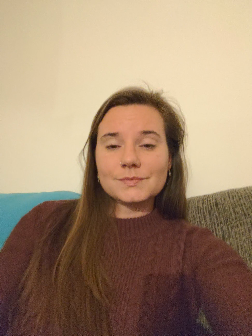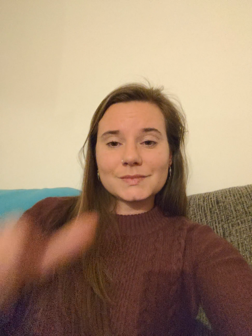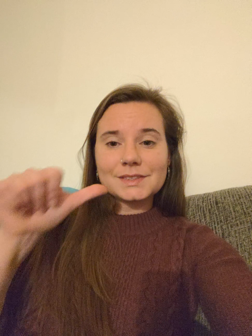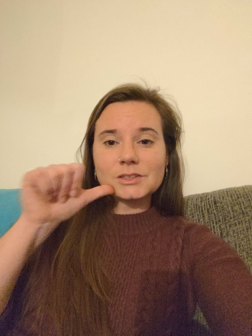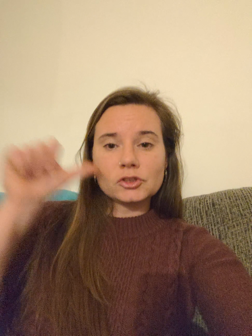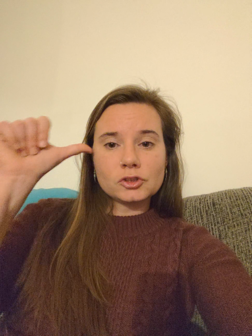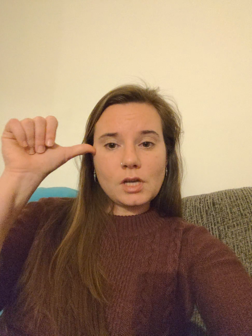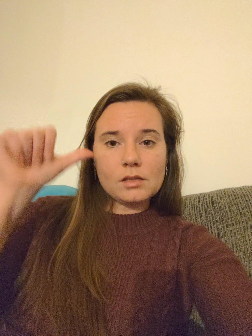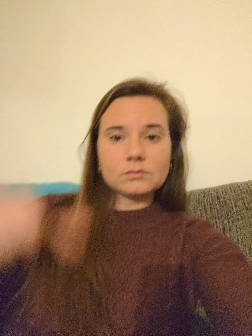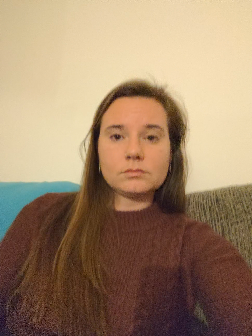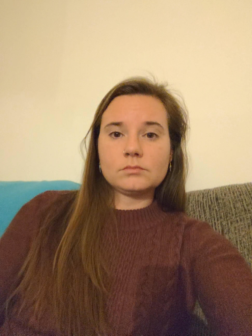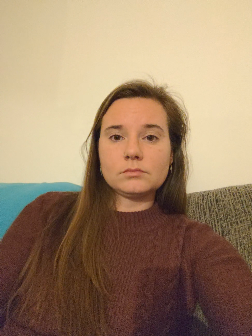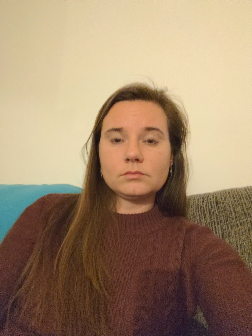yesterday